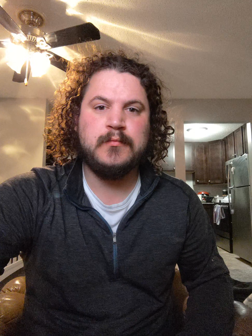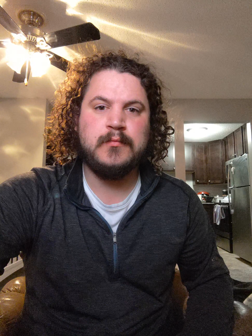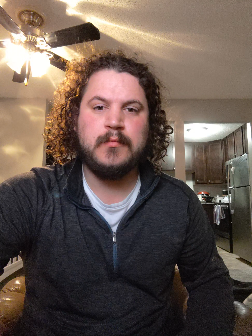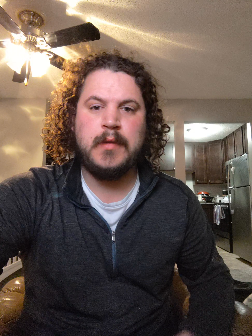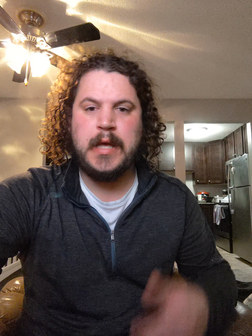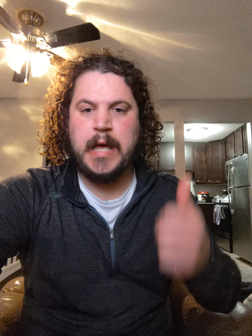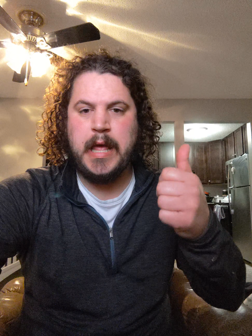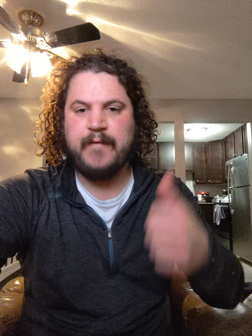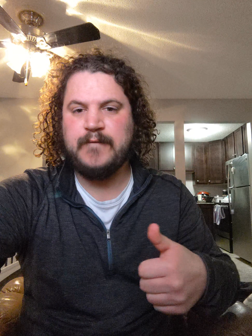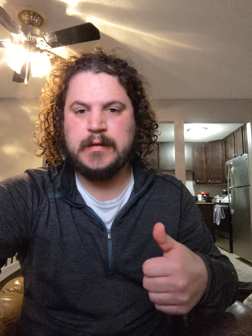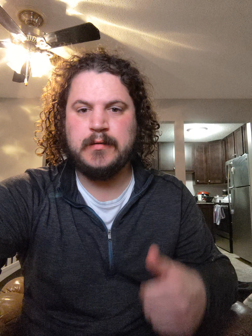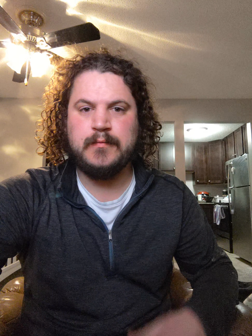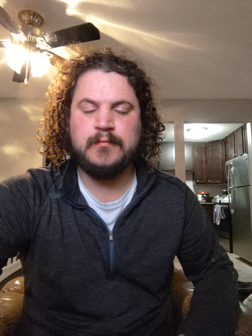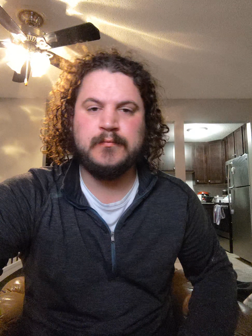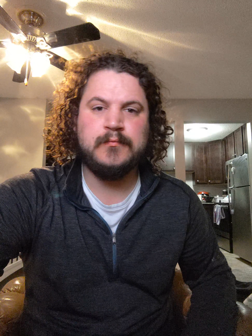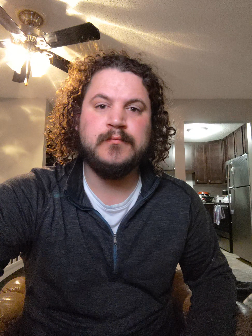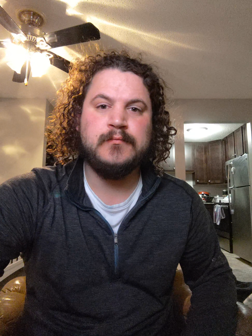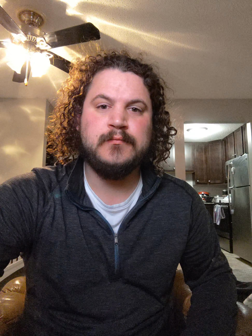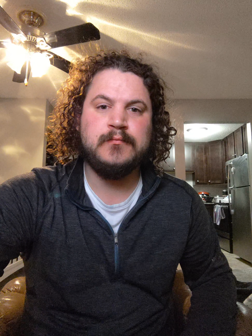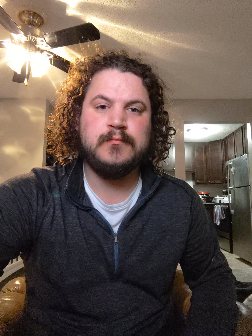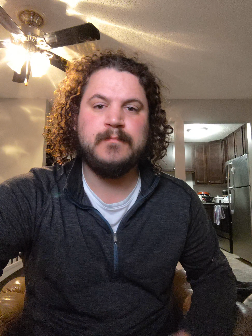every